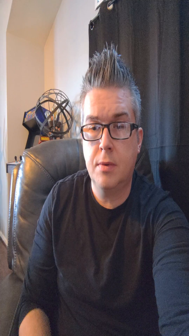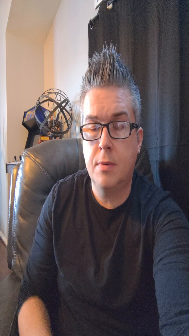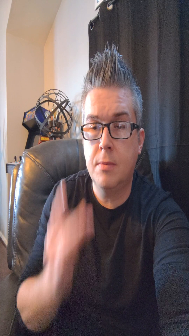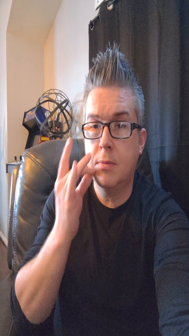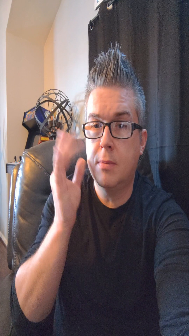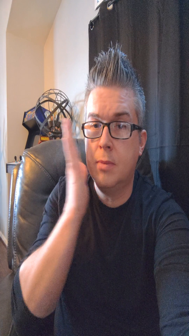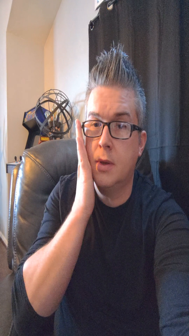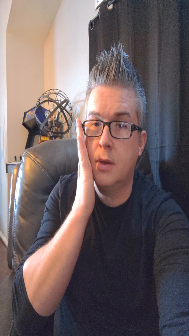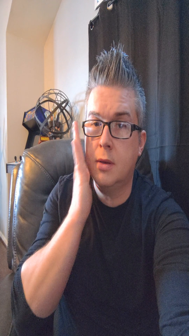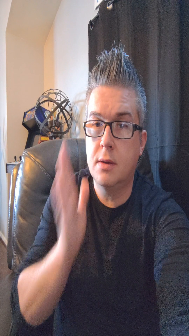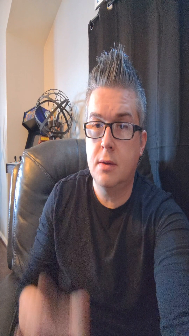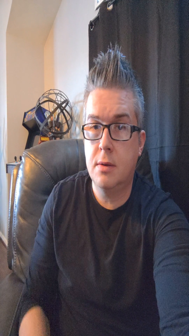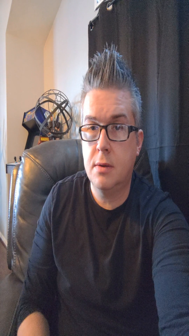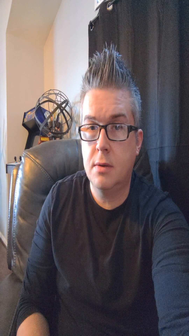bee